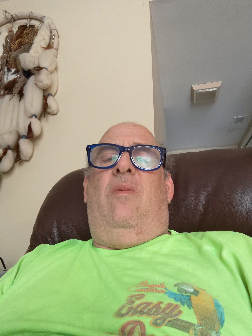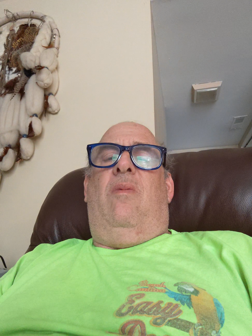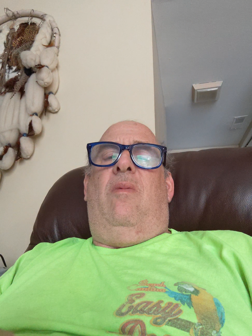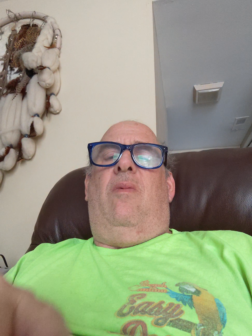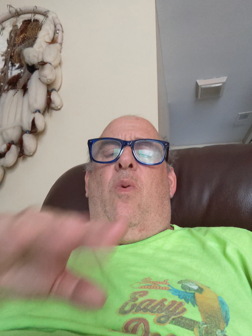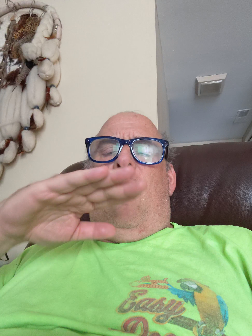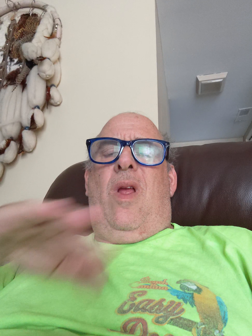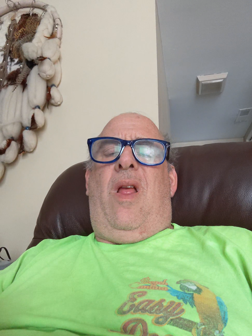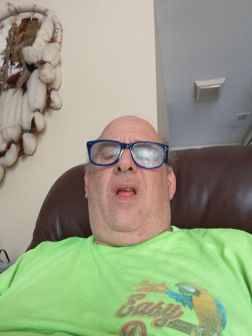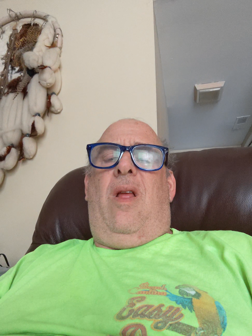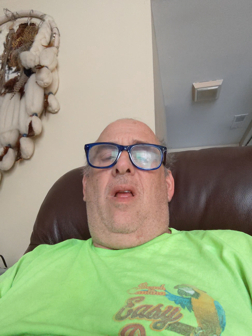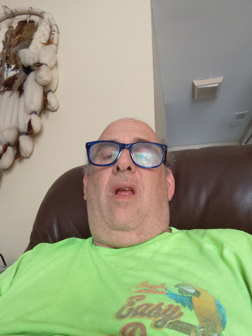quiet